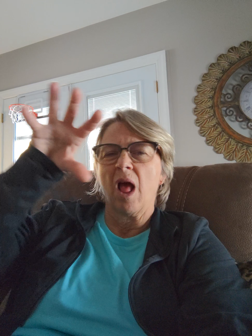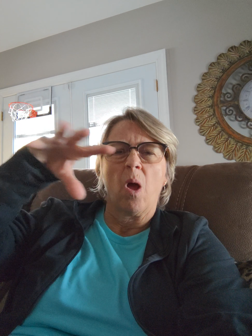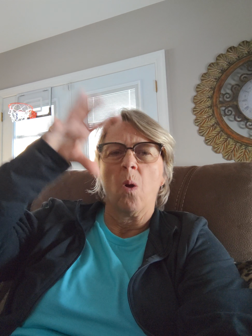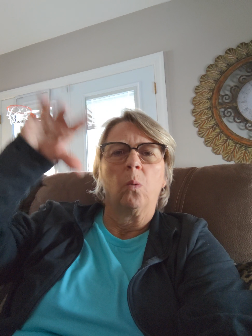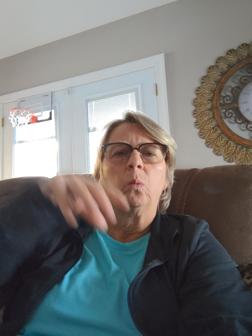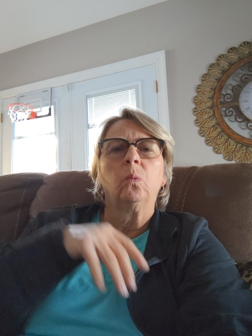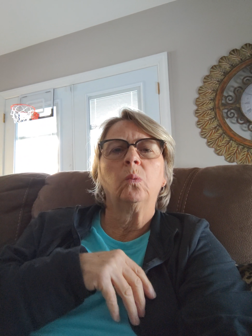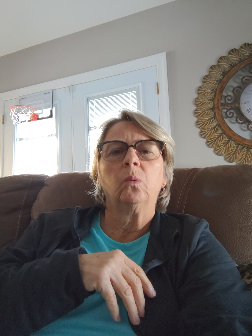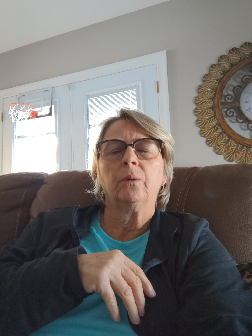cloud